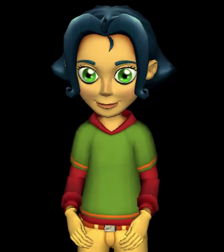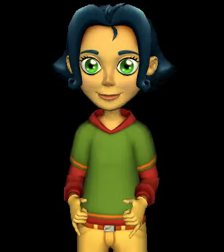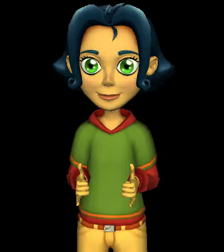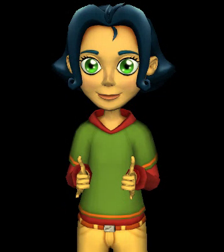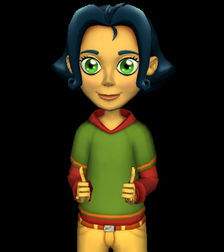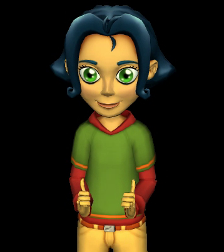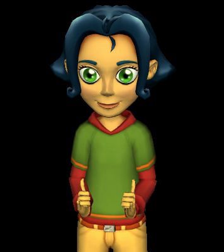كرسي